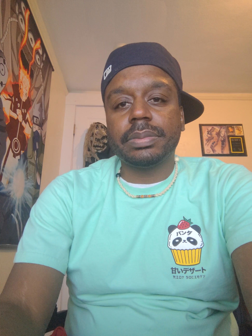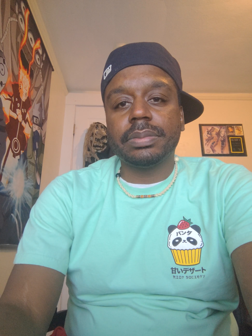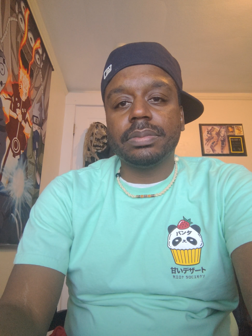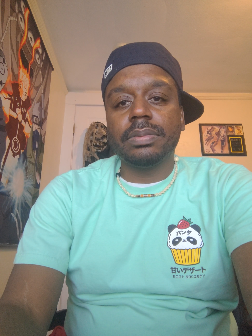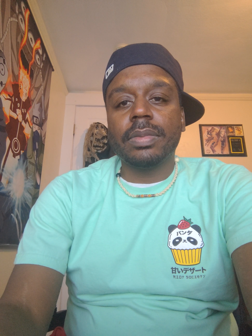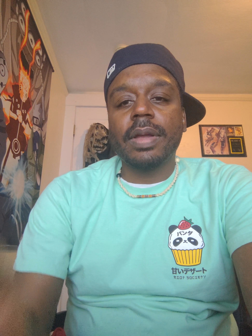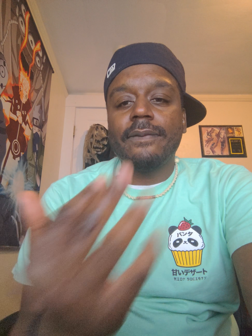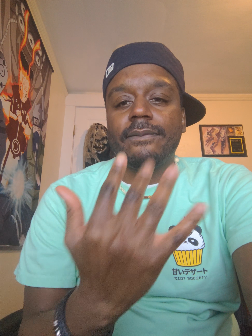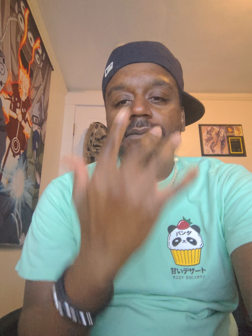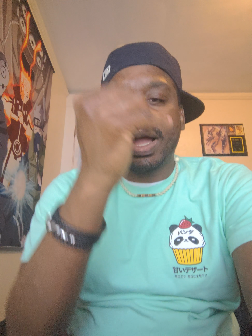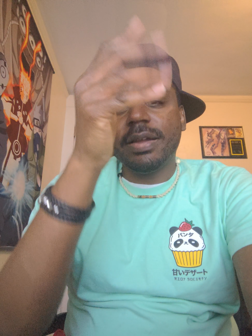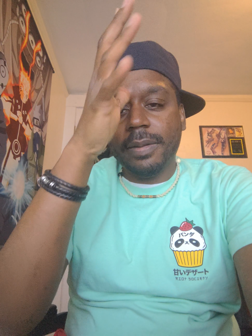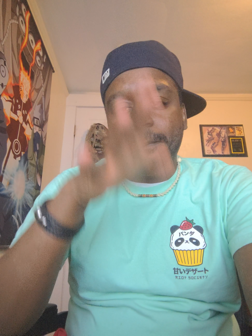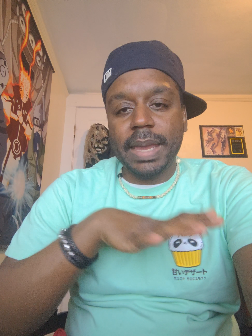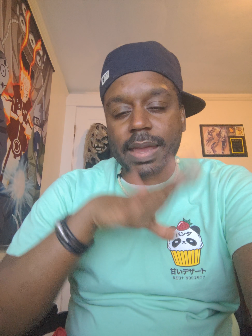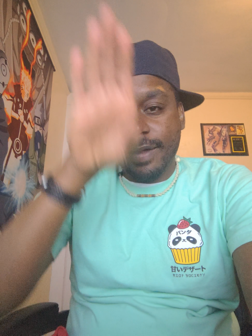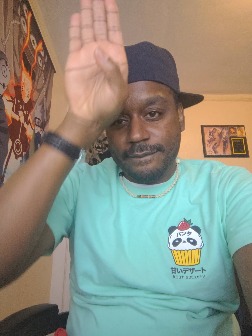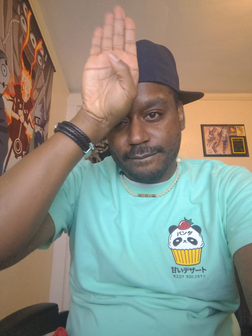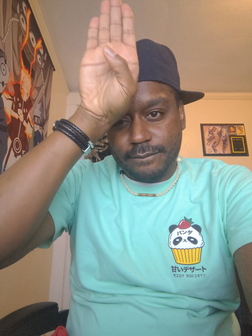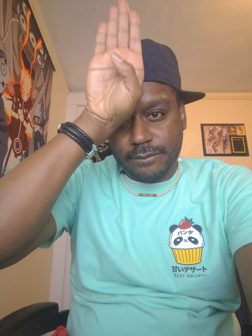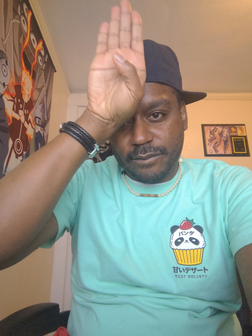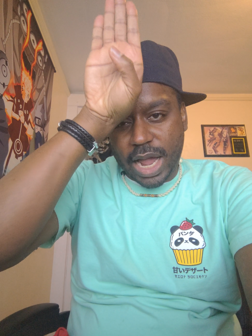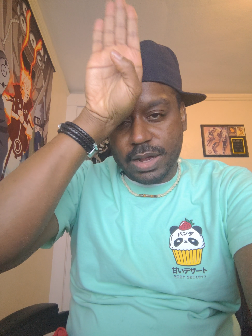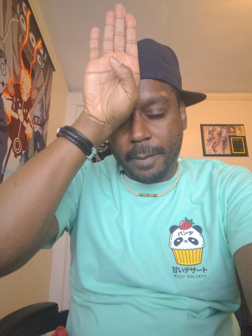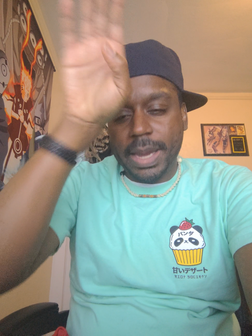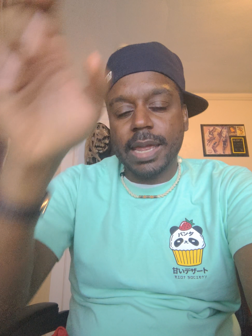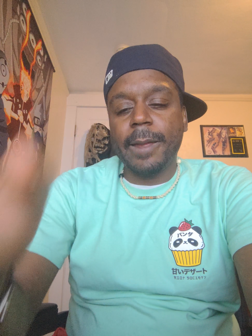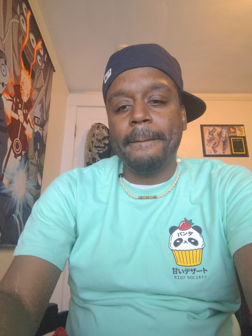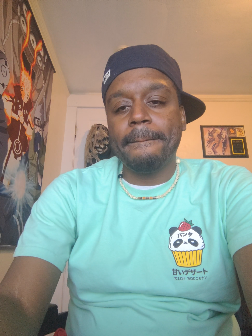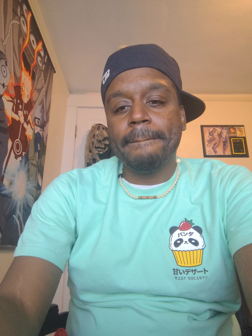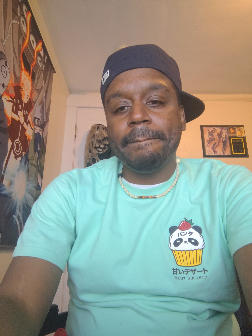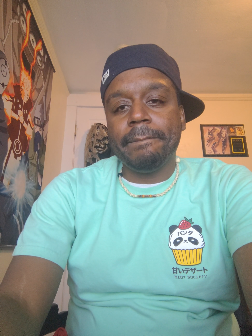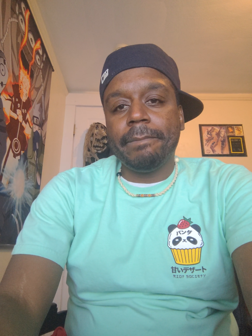fireman